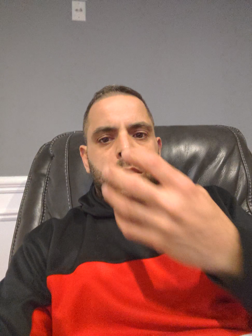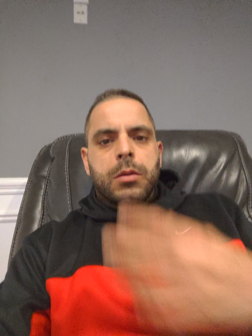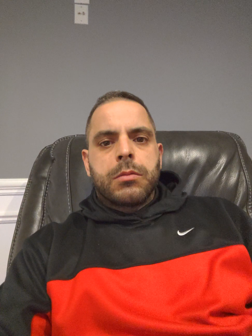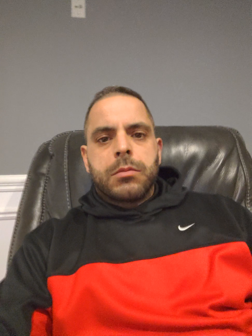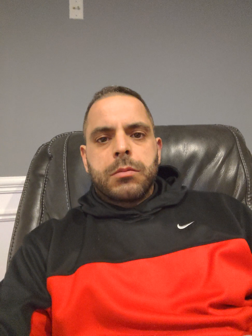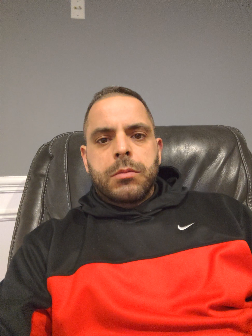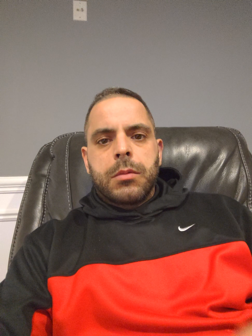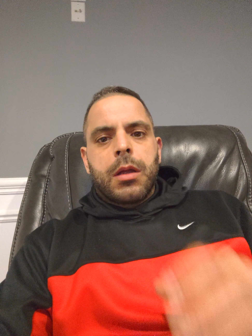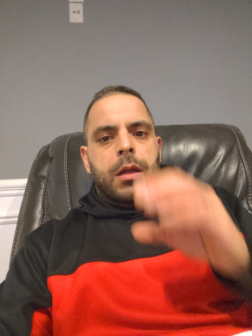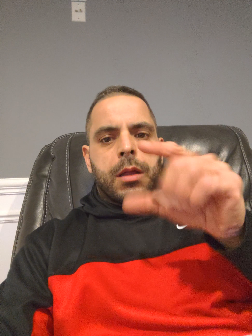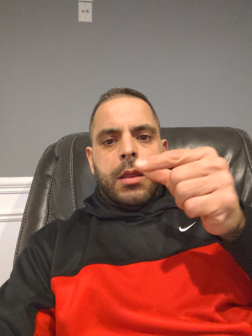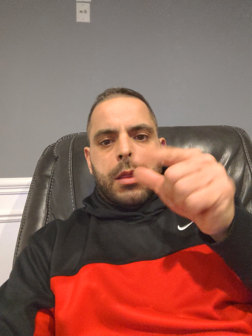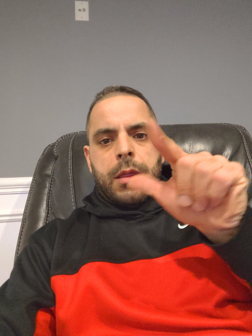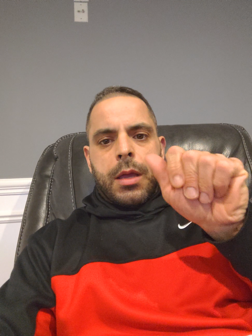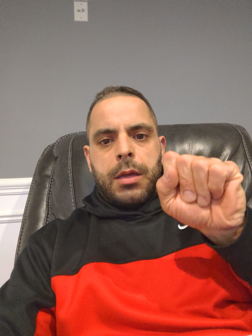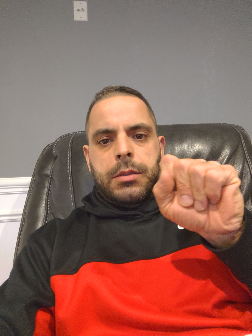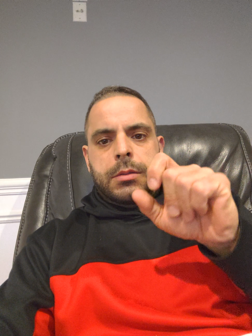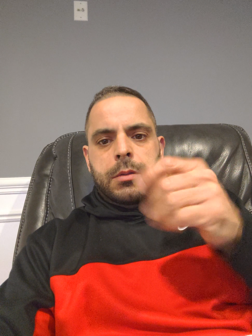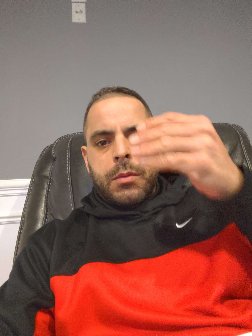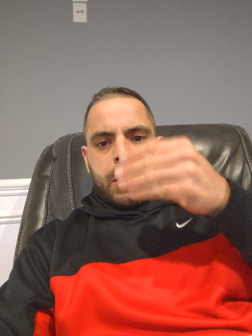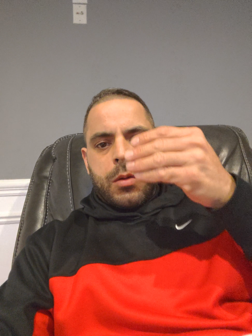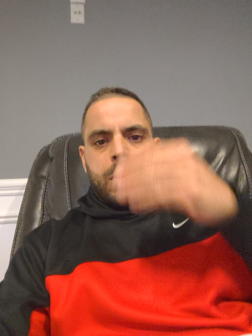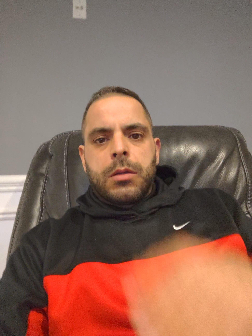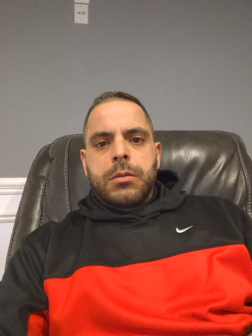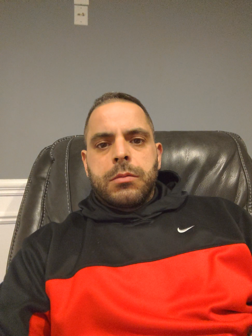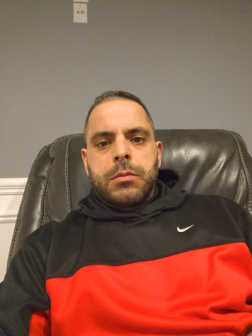window